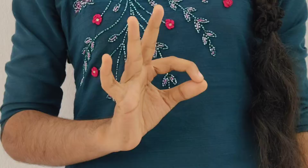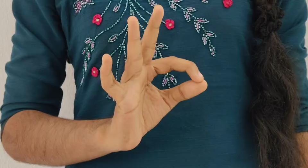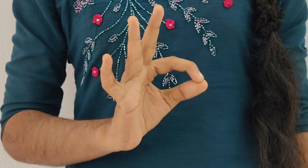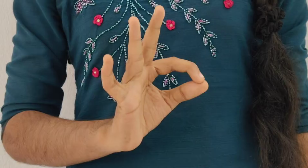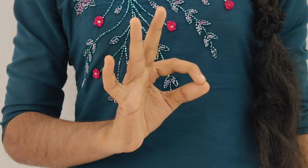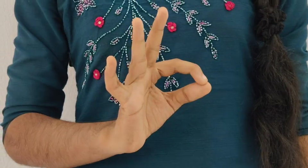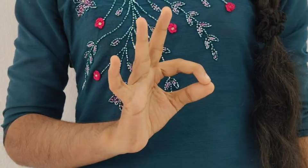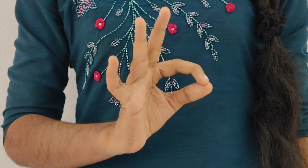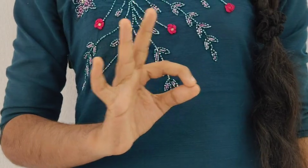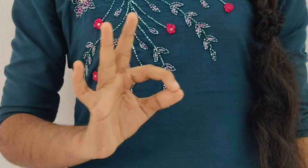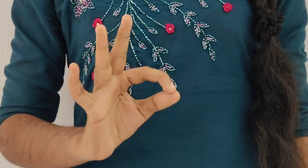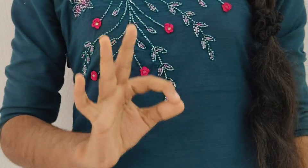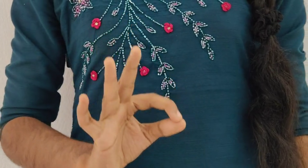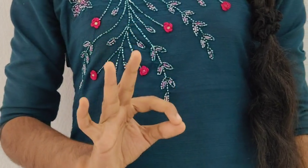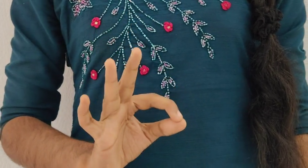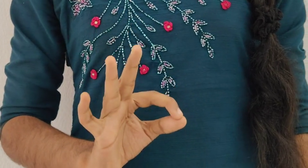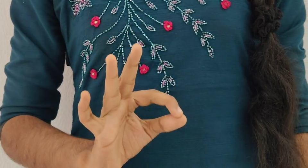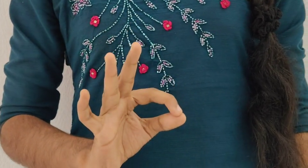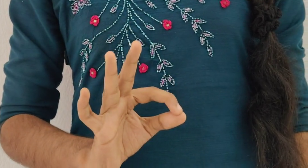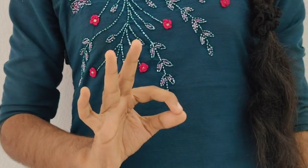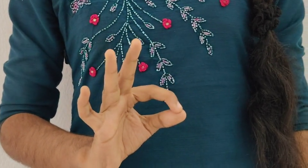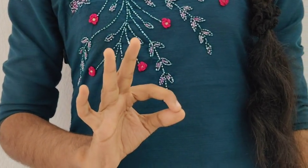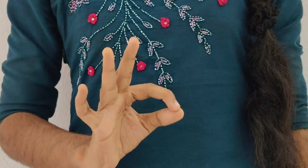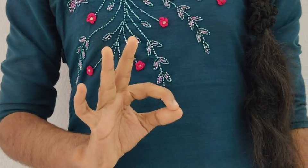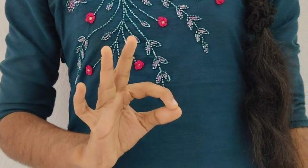ഔ